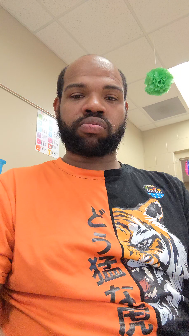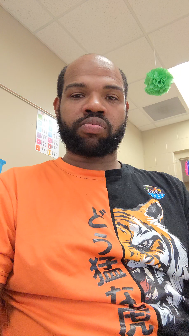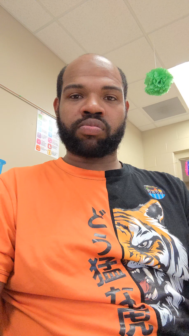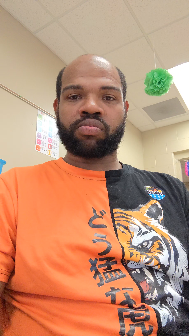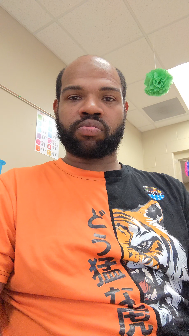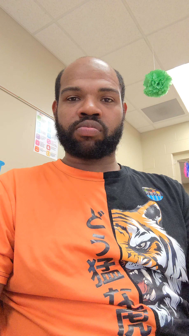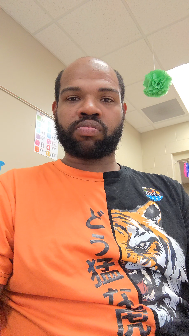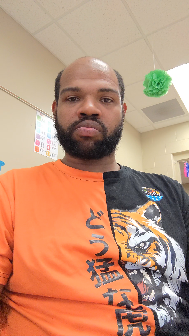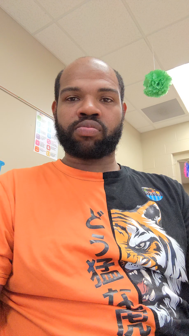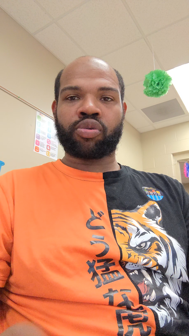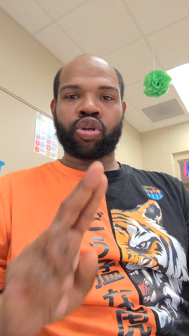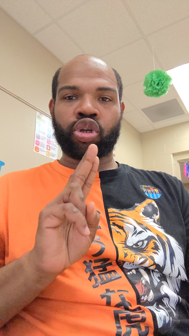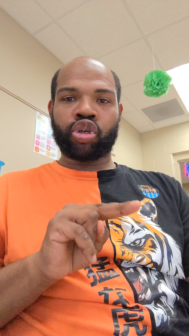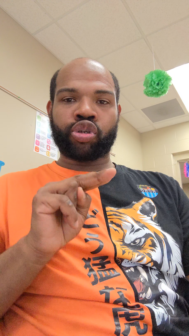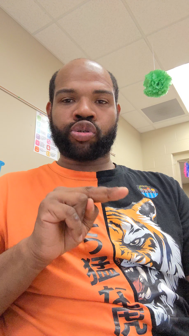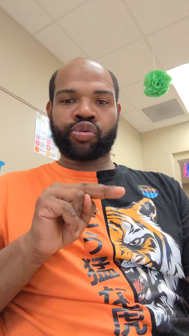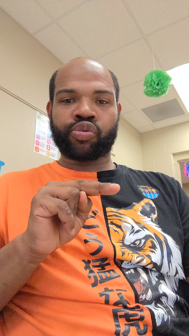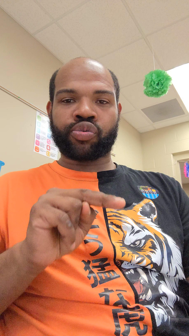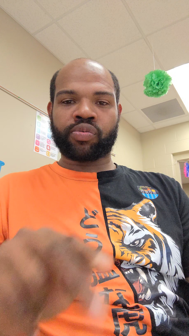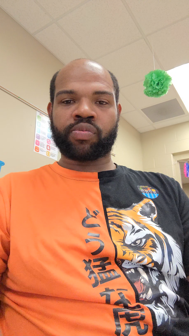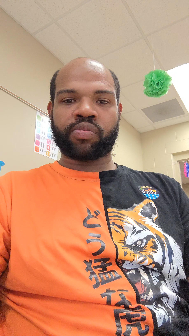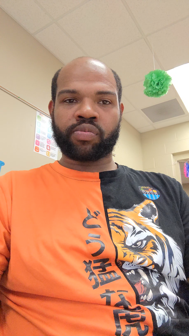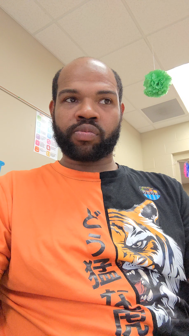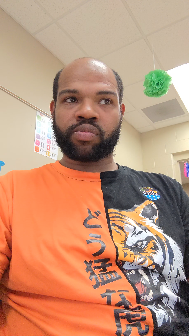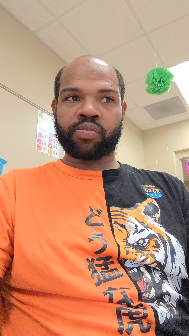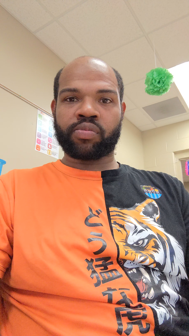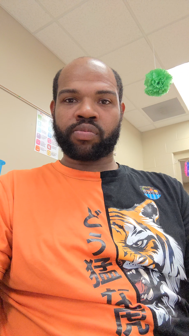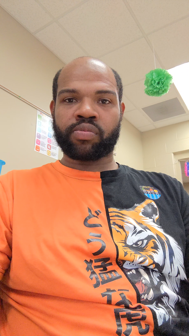nurse